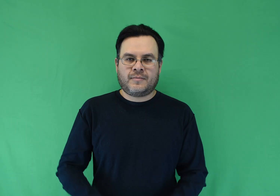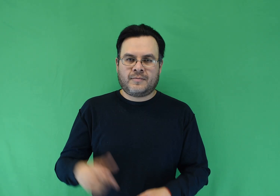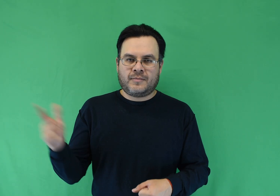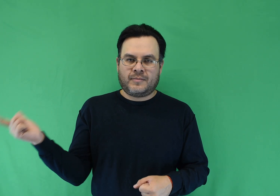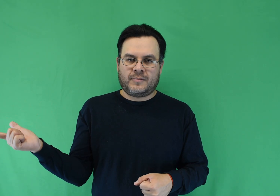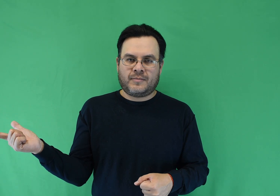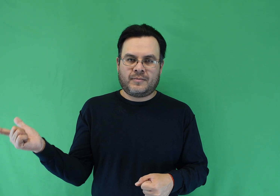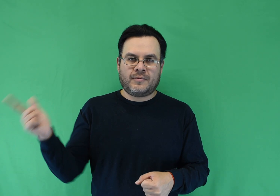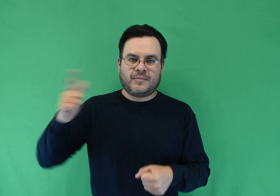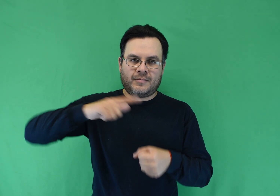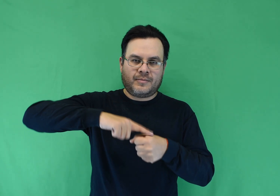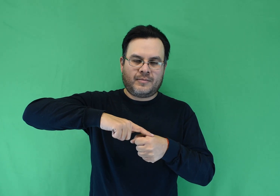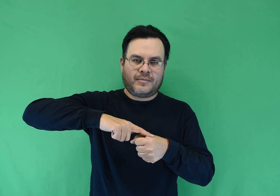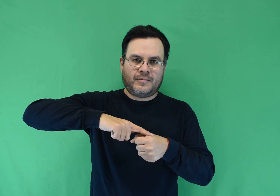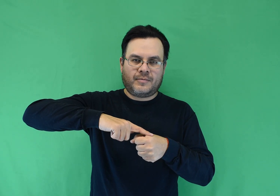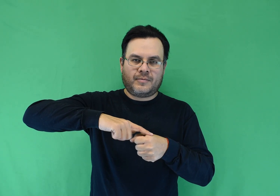hospital